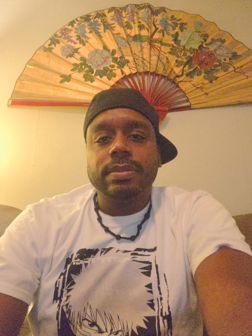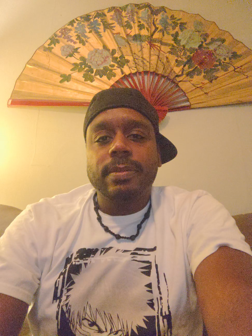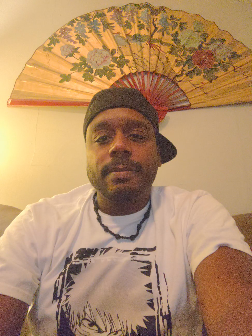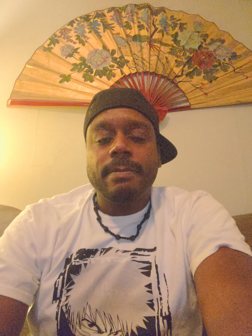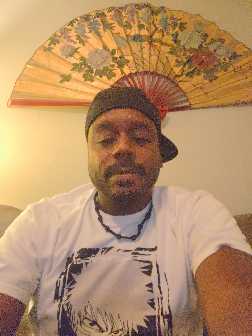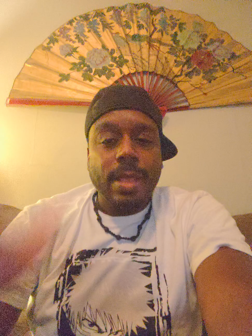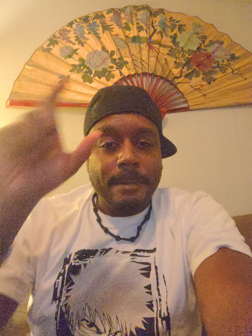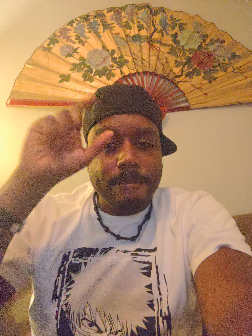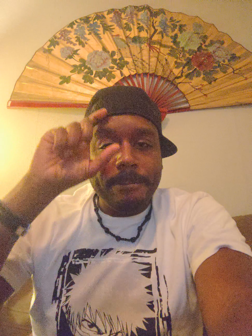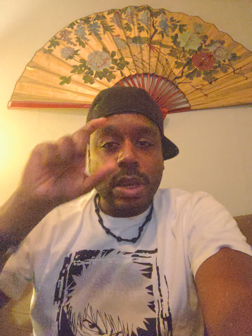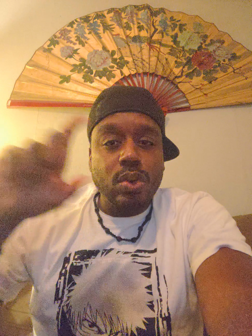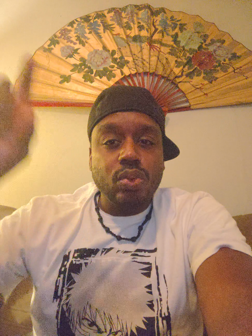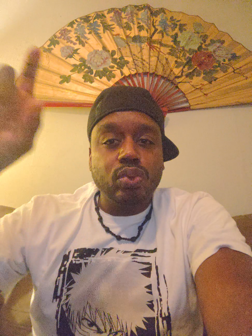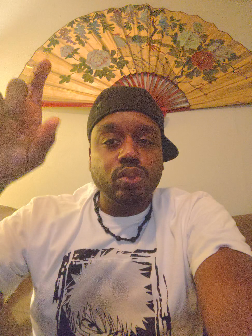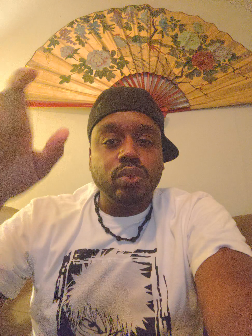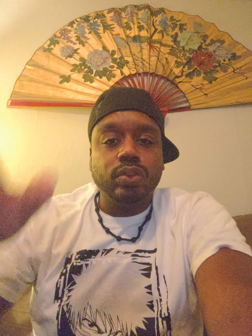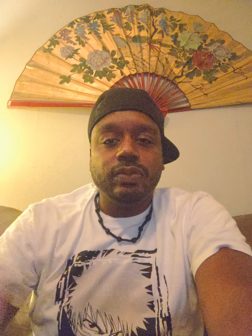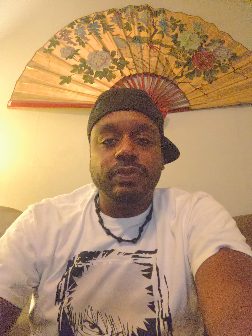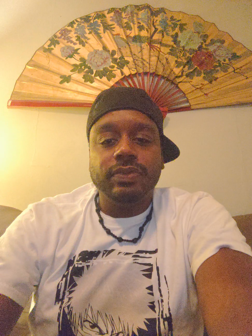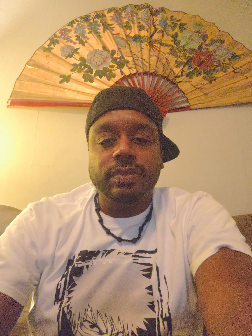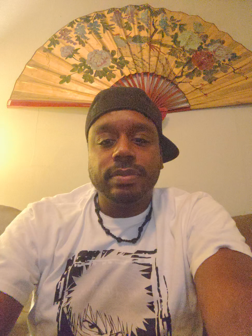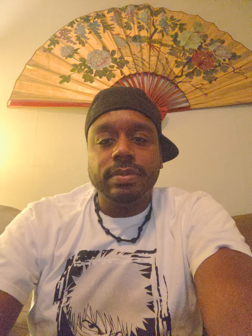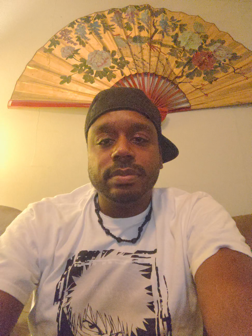moon